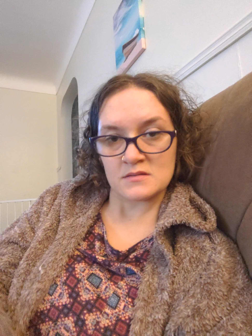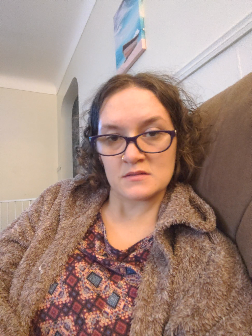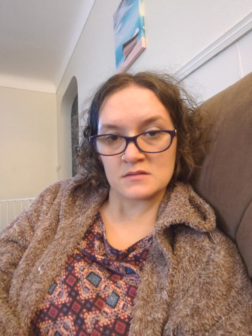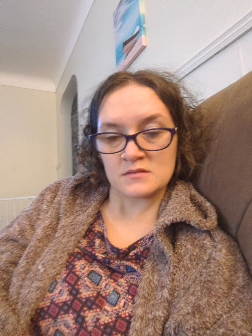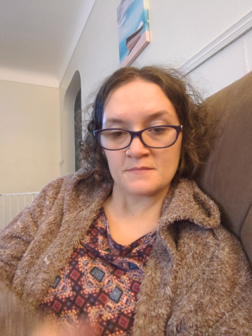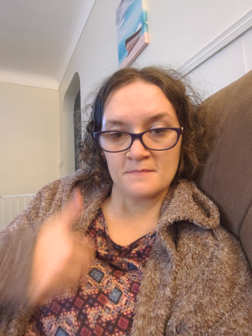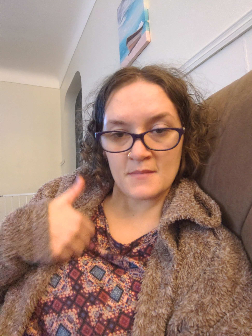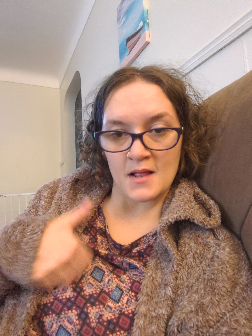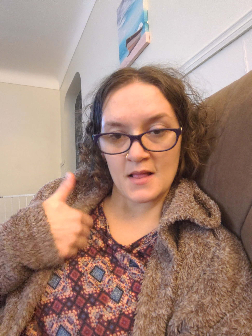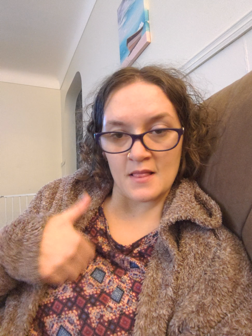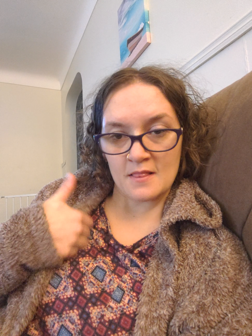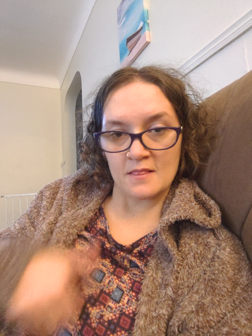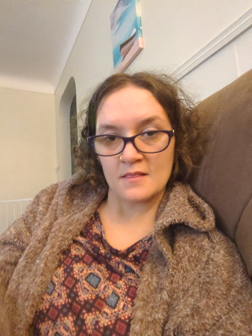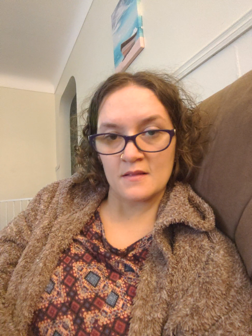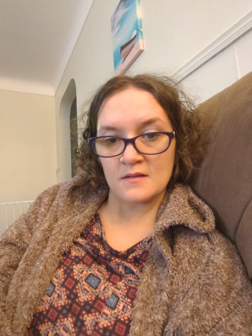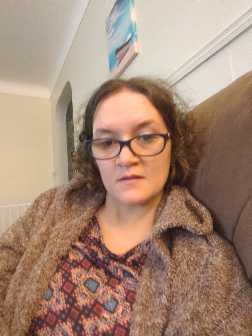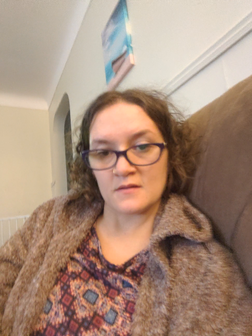bath